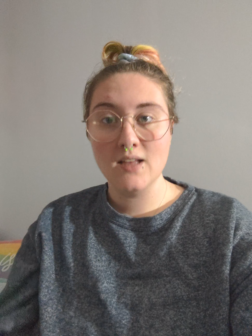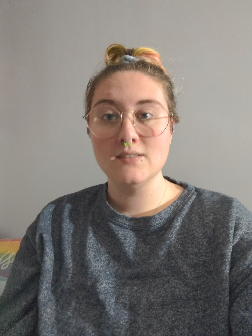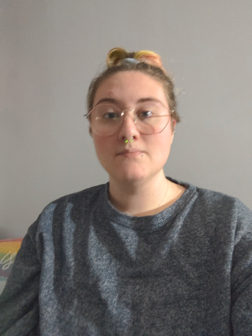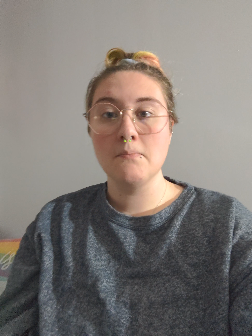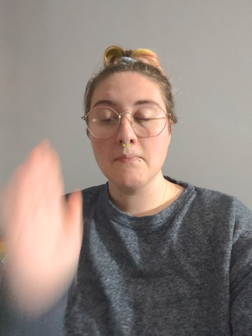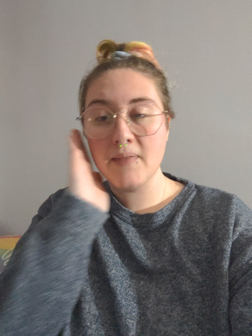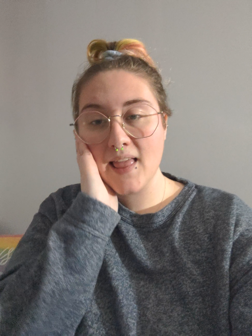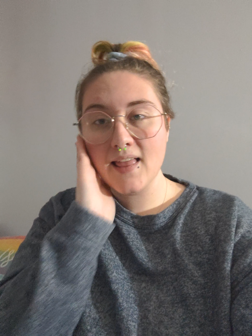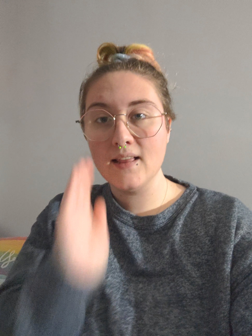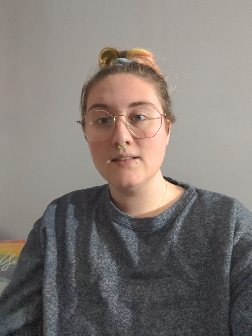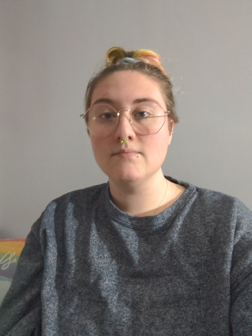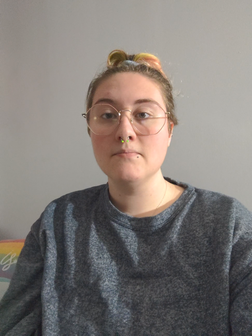bed